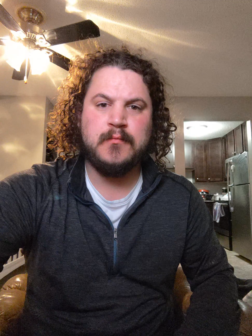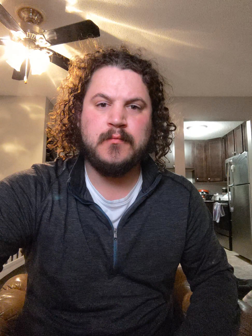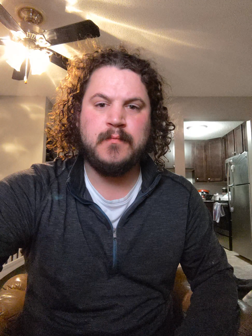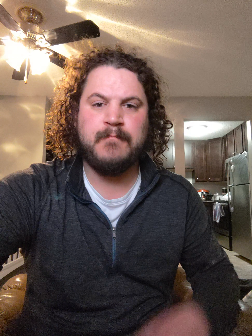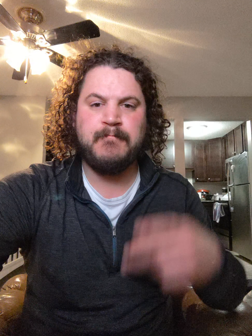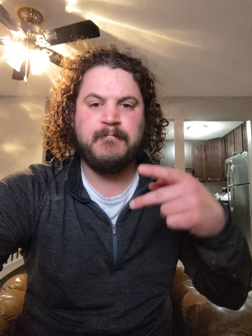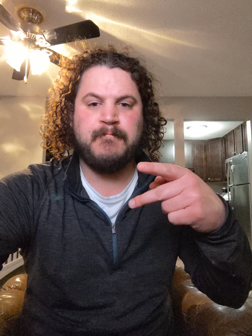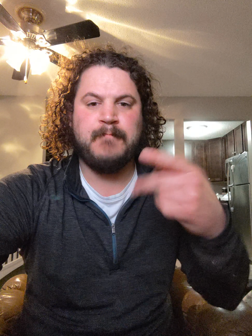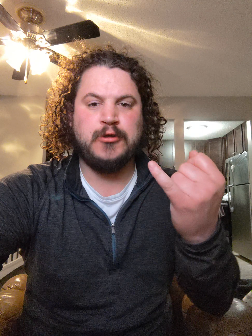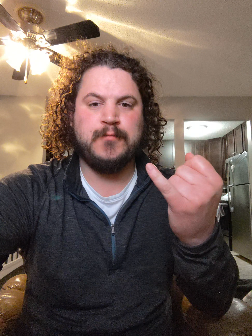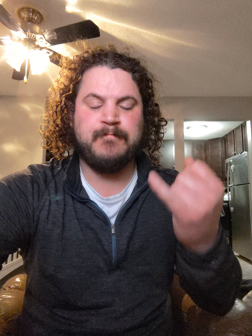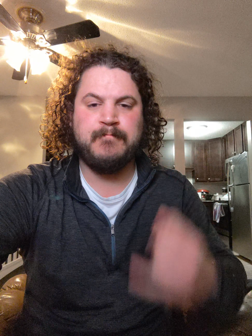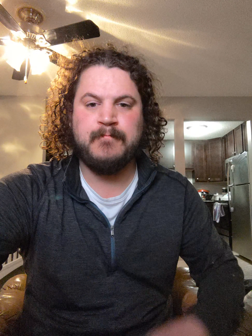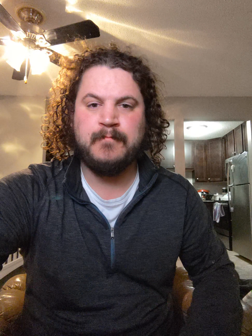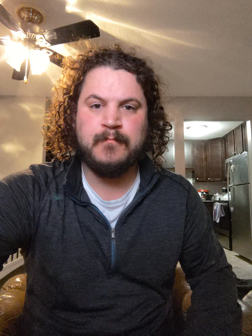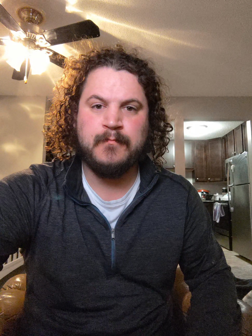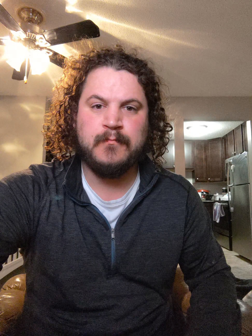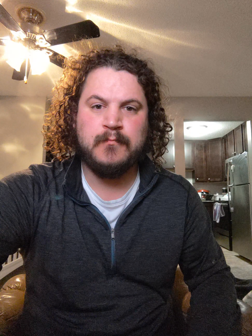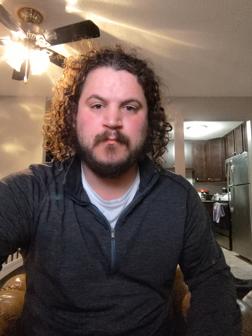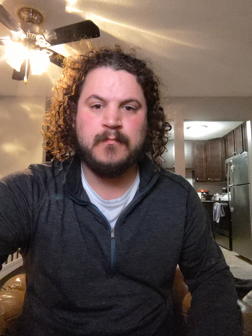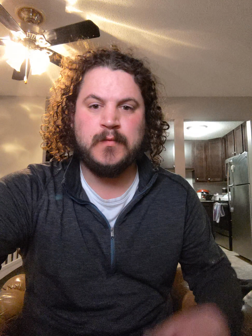pajamas